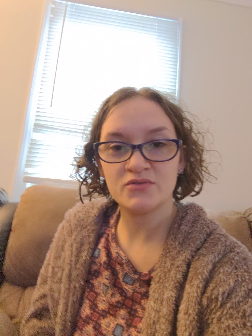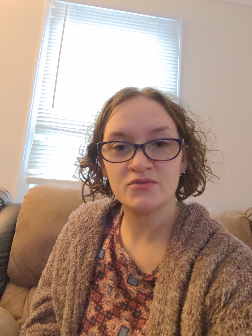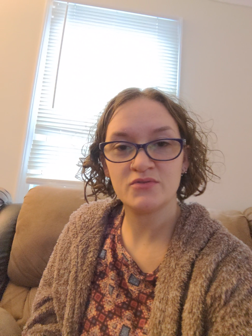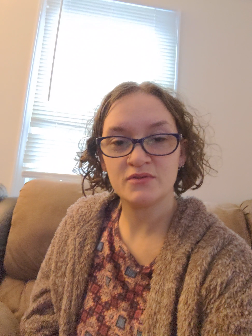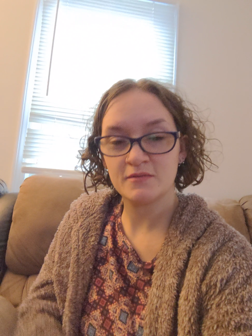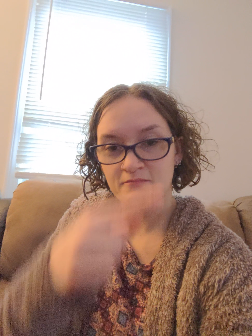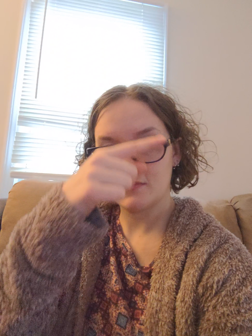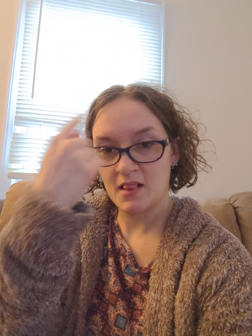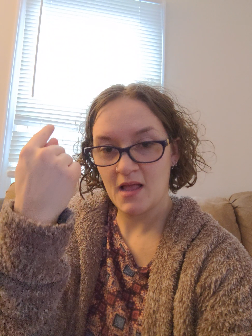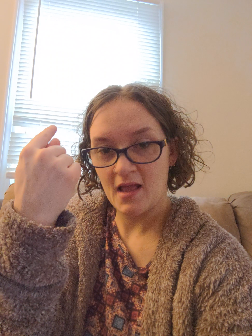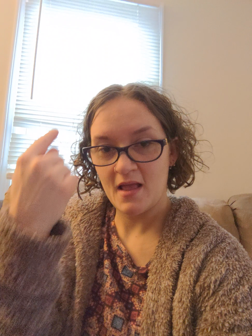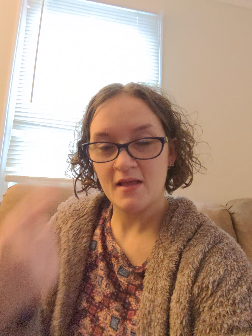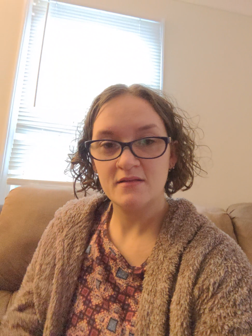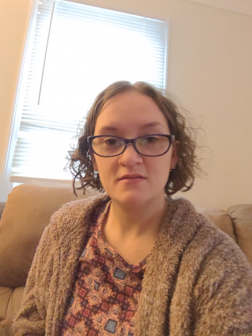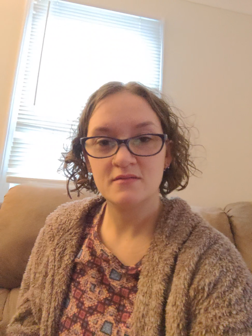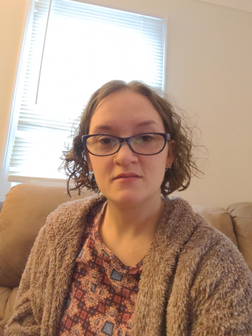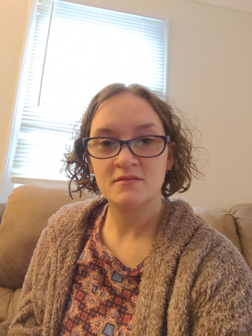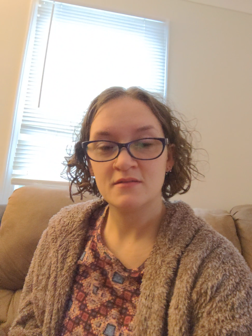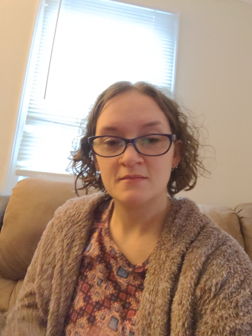black